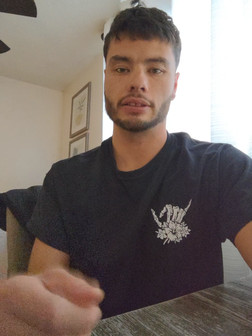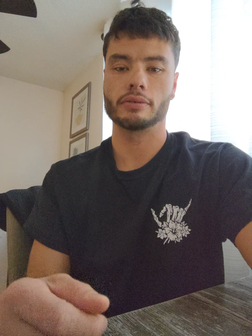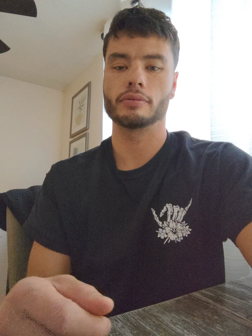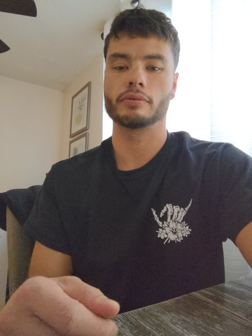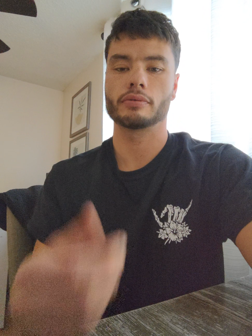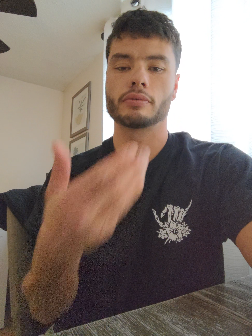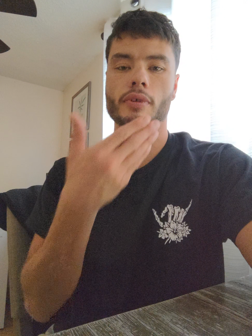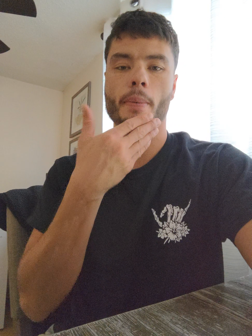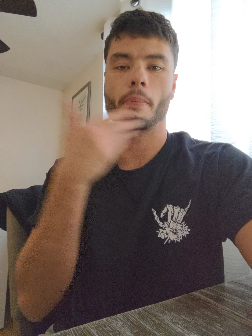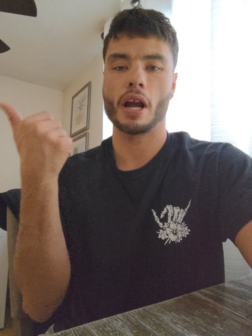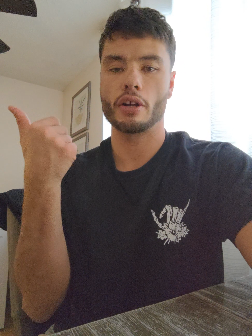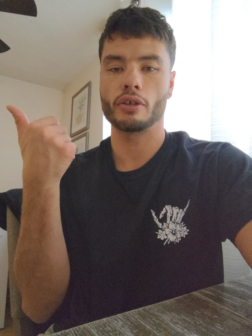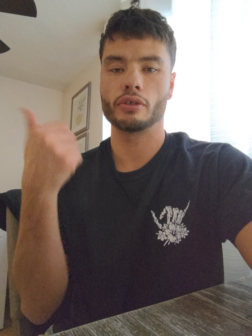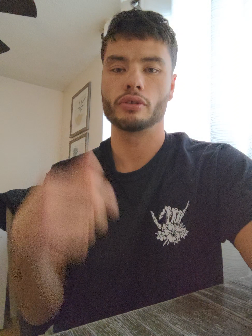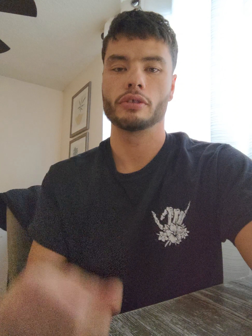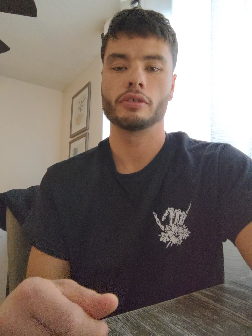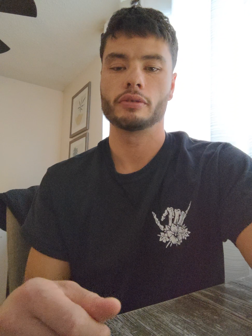better